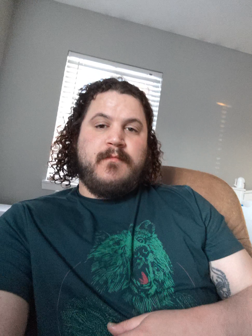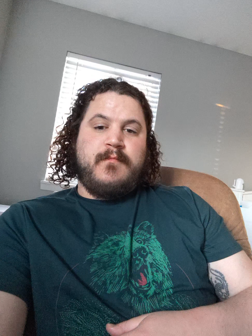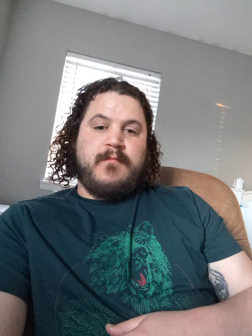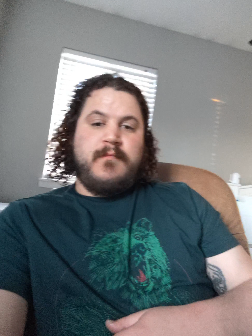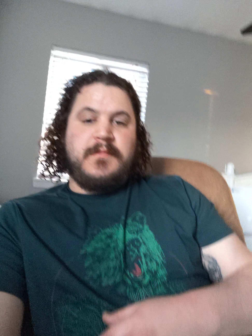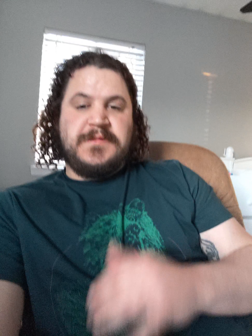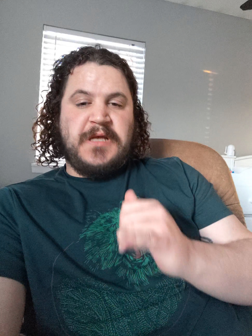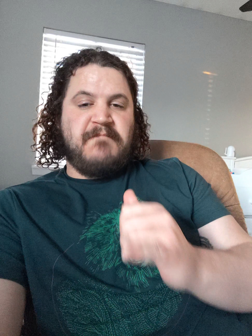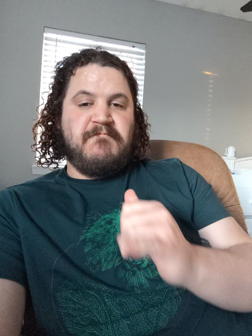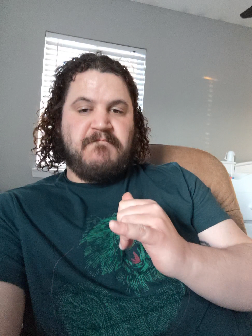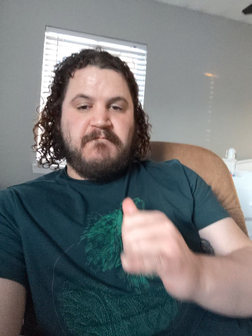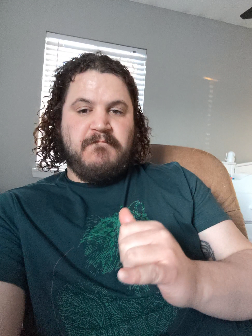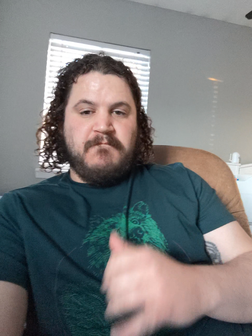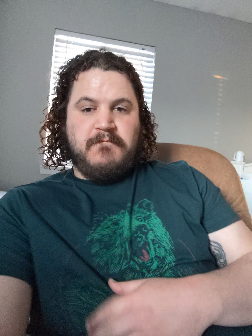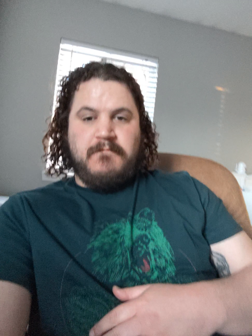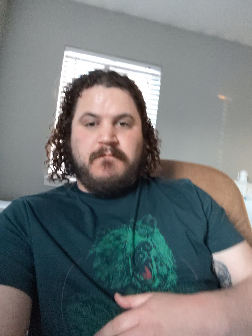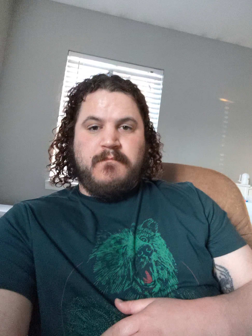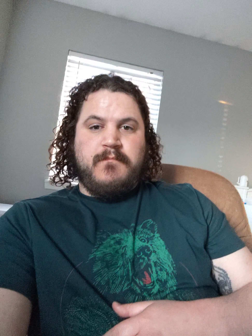same